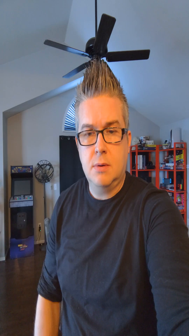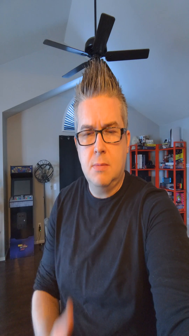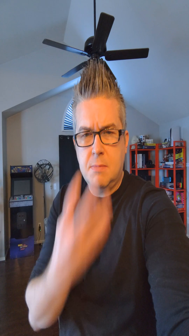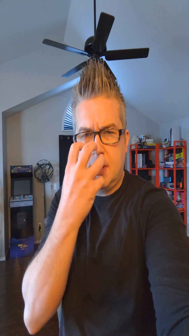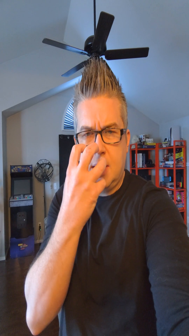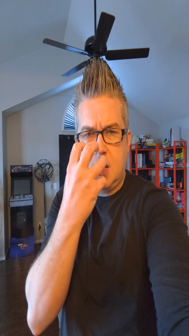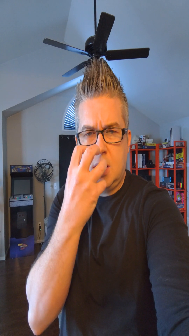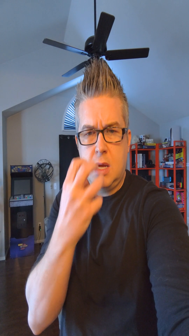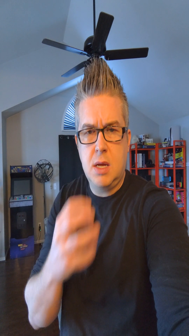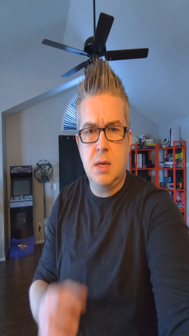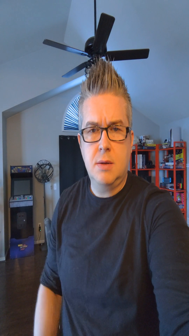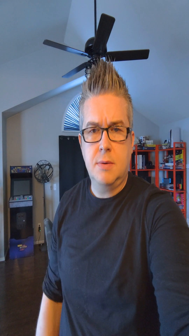mad